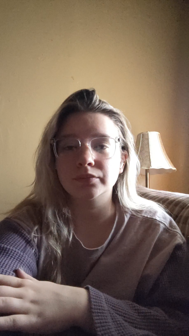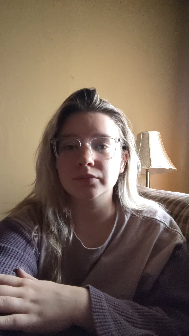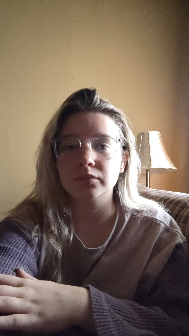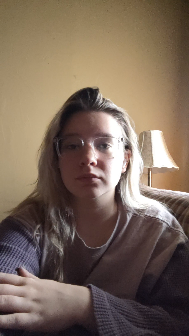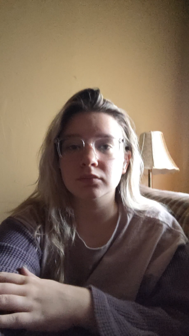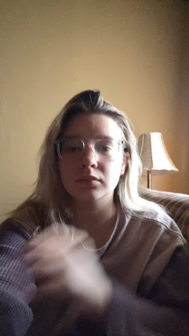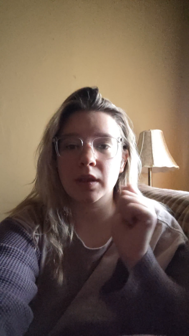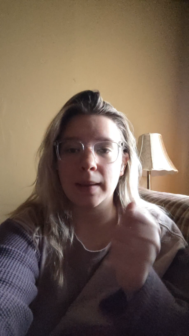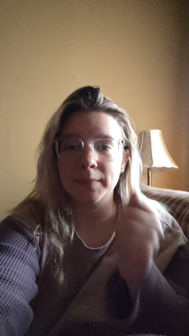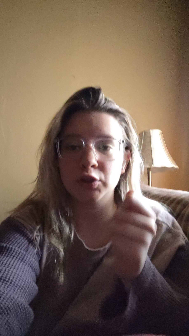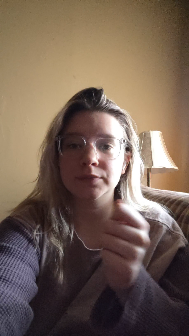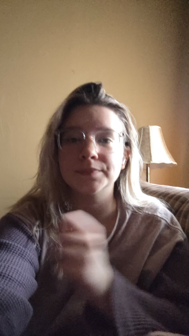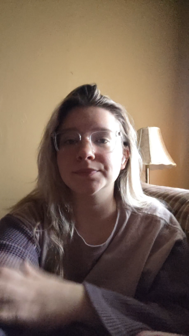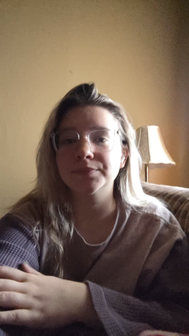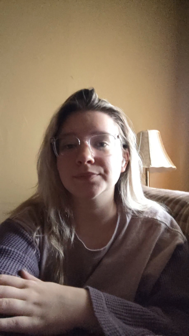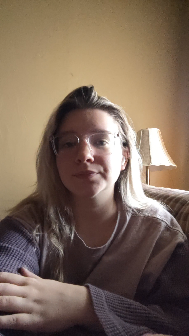hammer